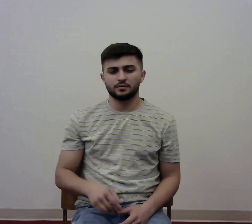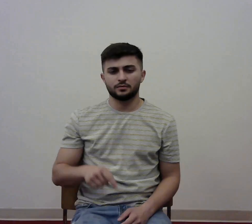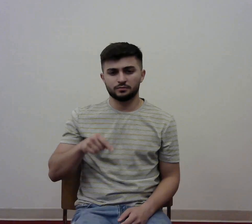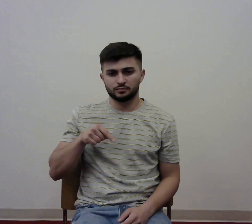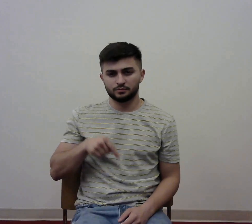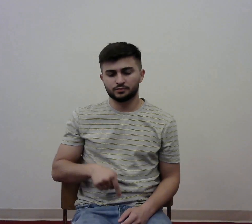burda